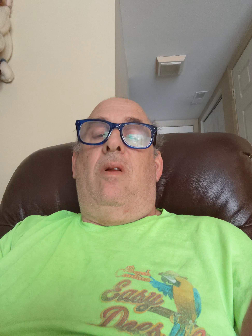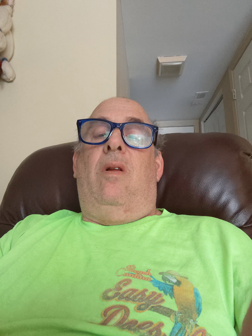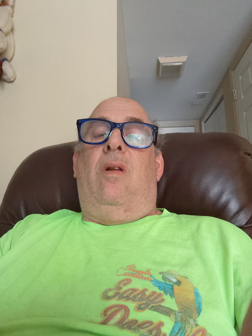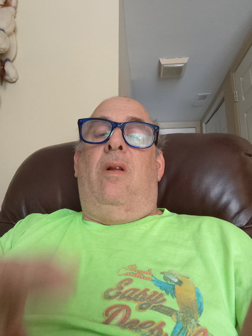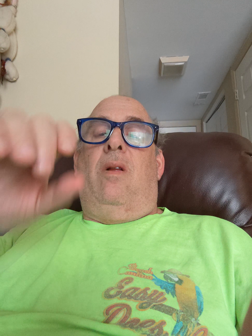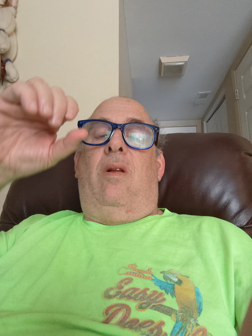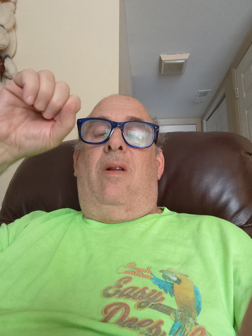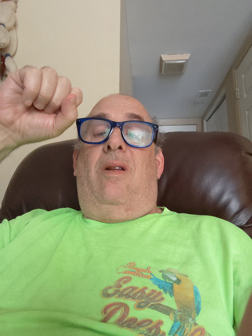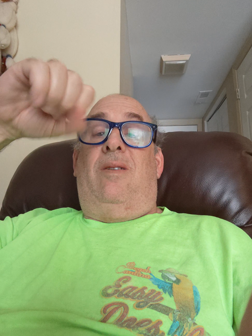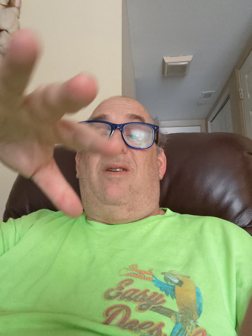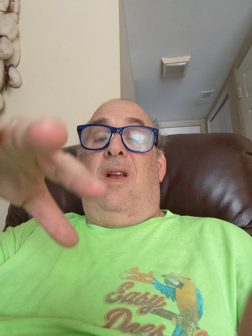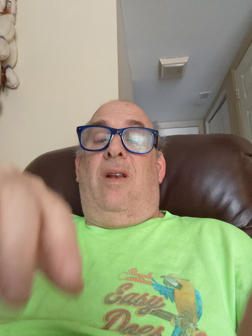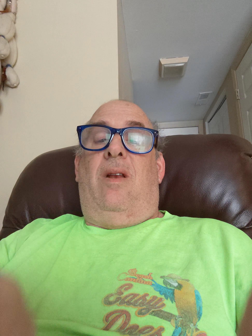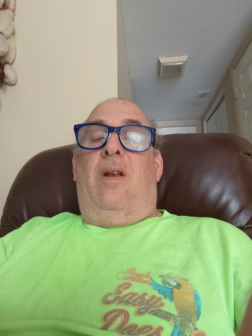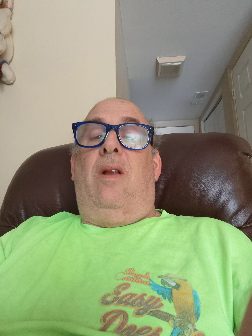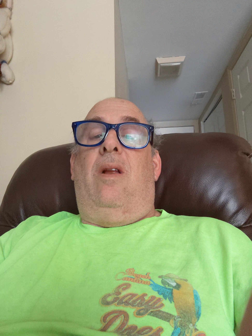sun